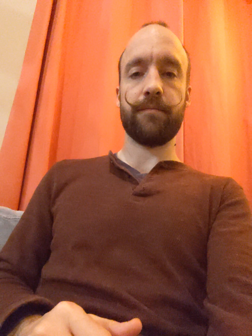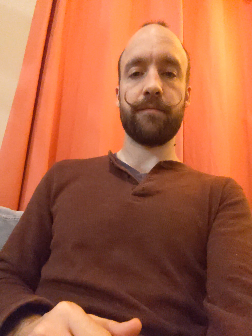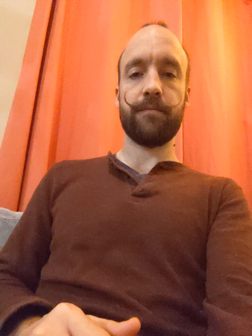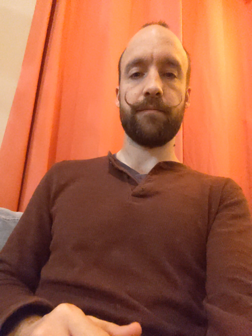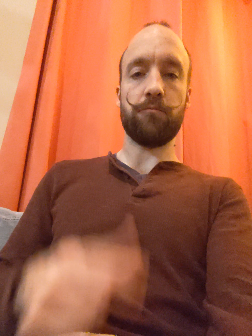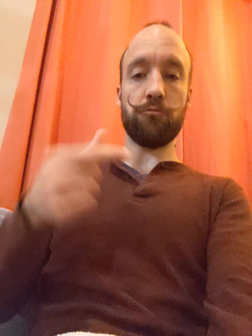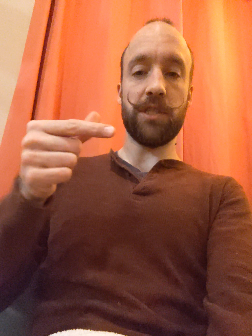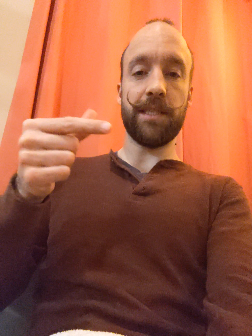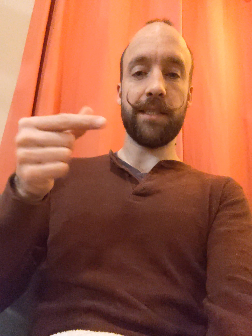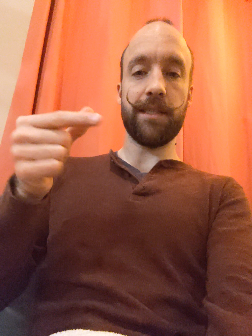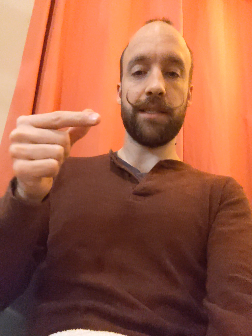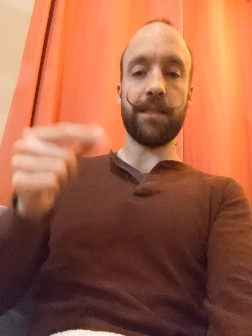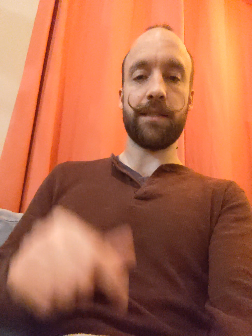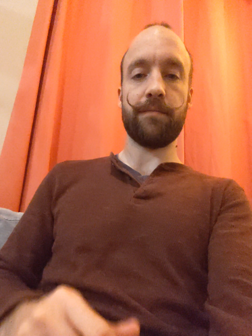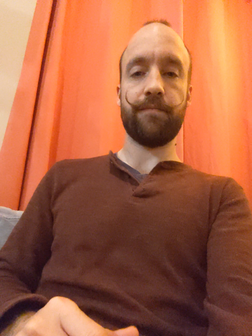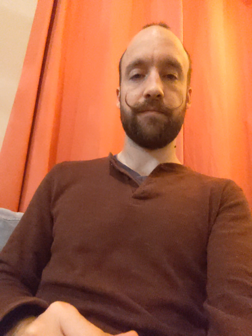green